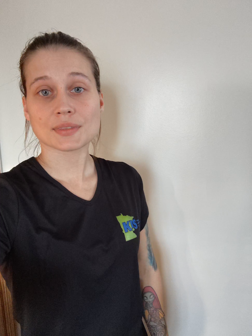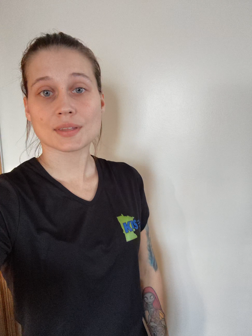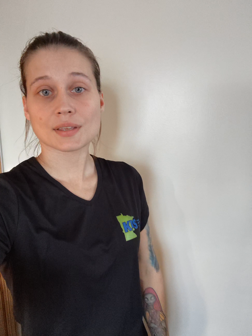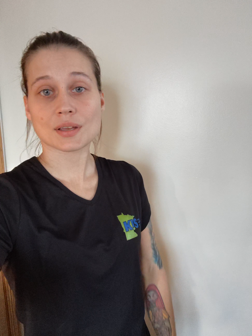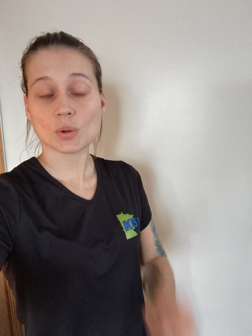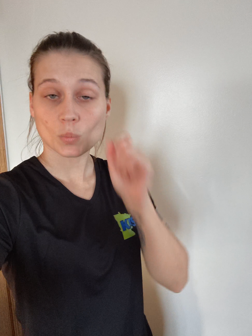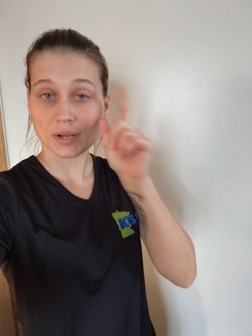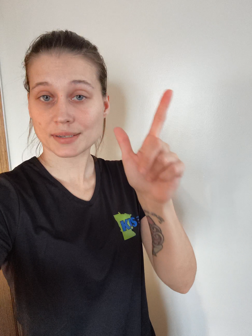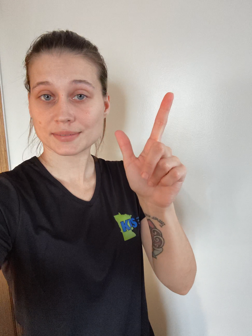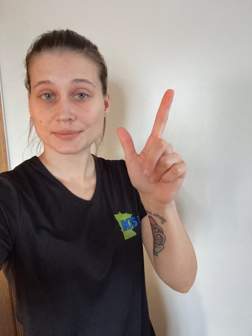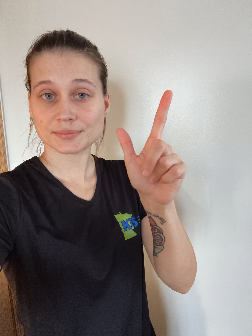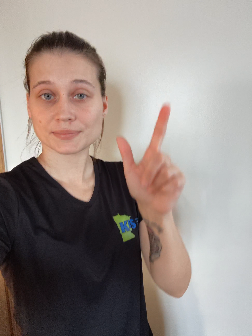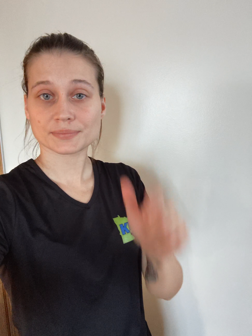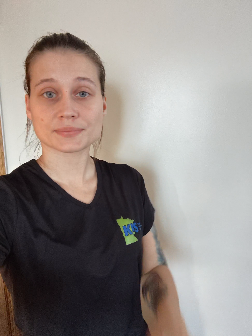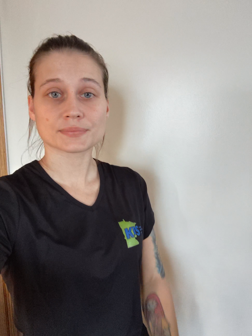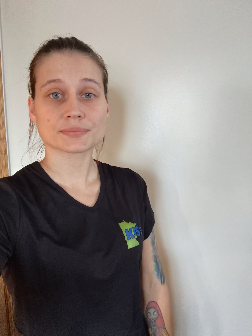wake